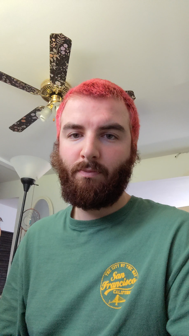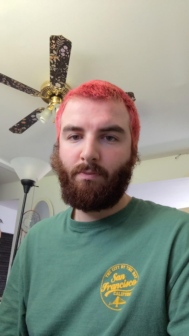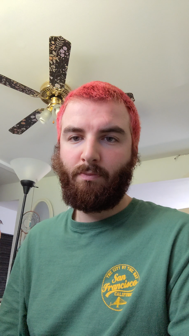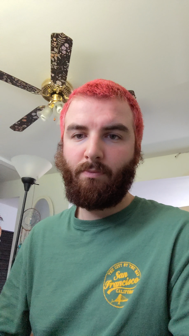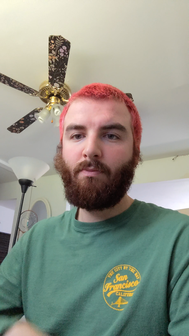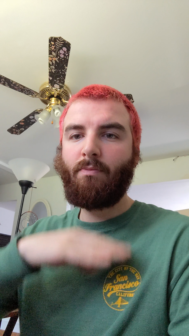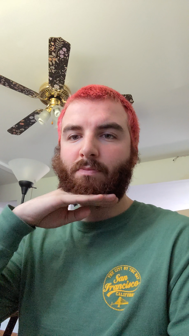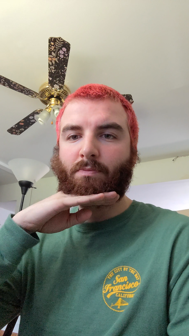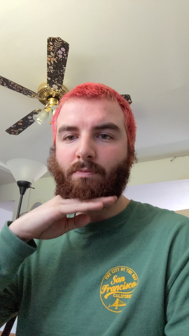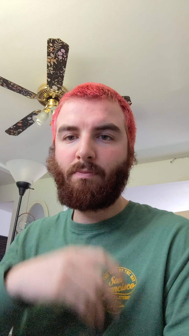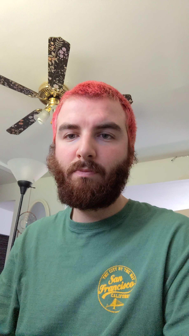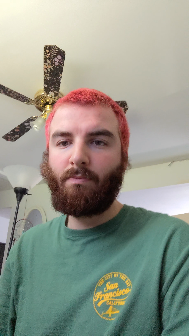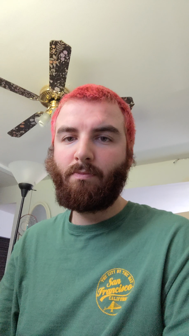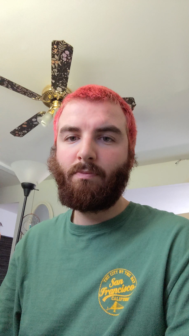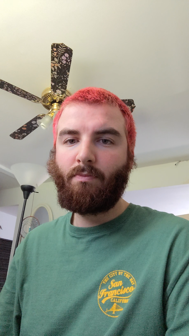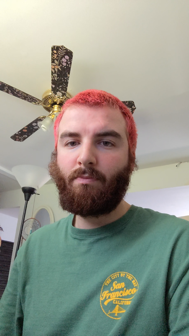full